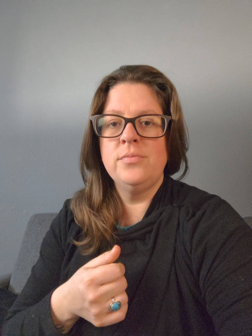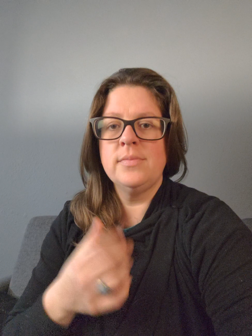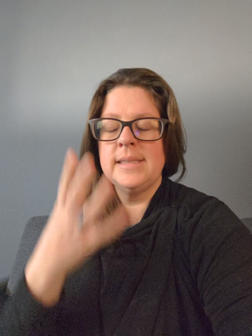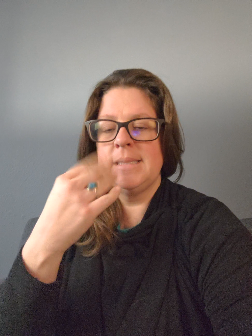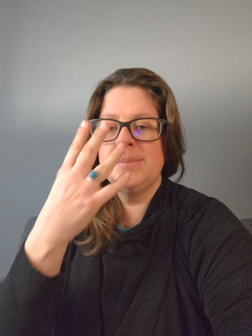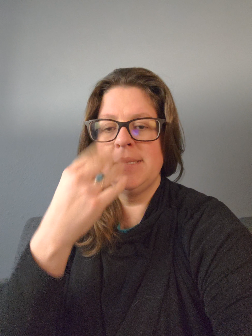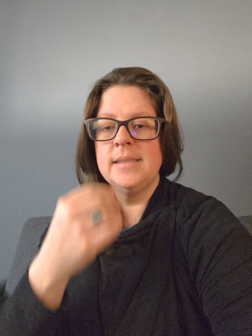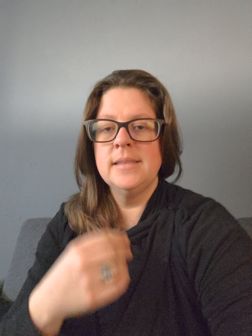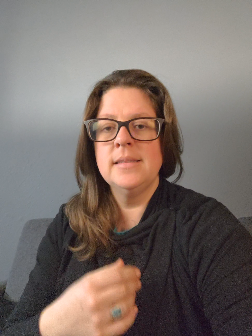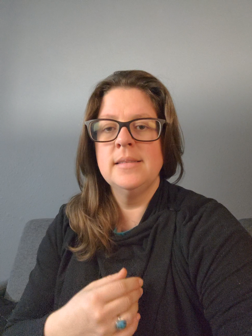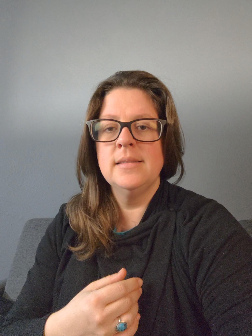sleepy